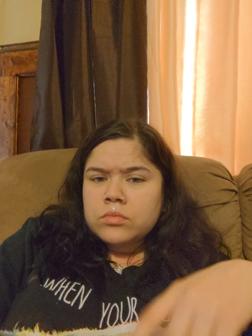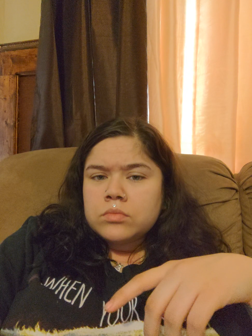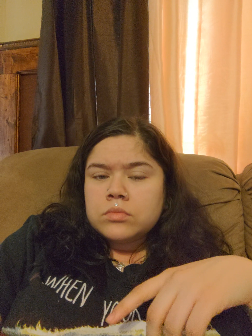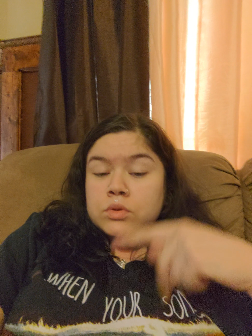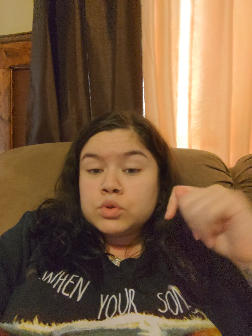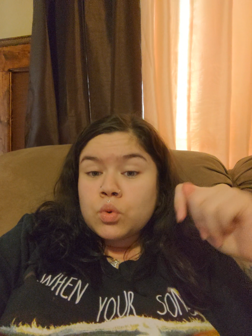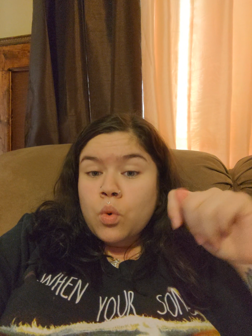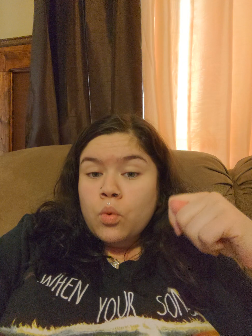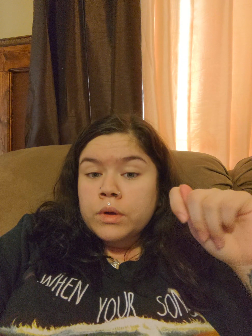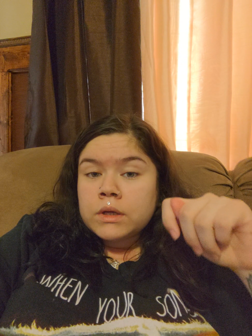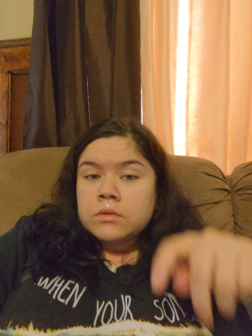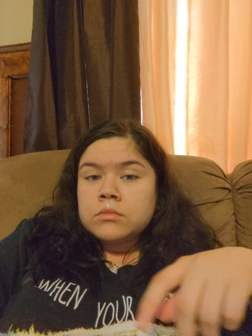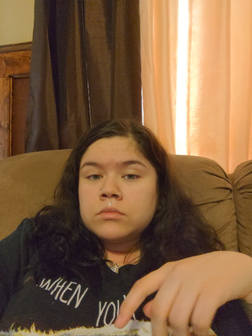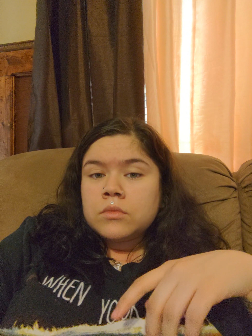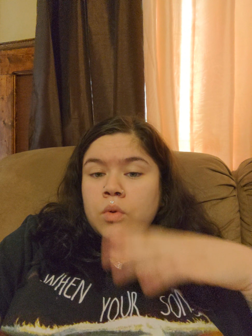toy